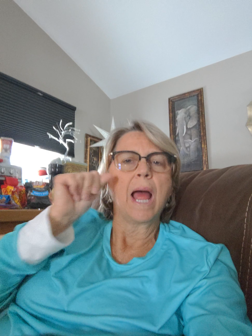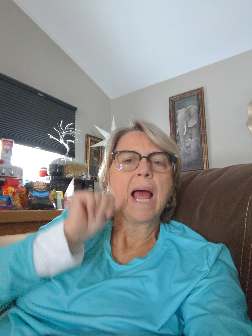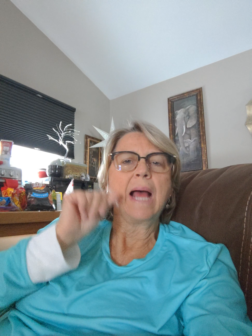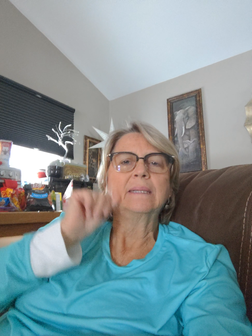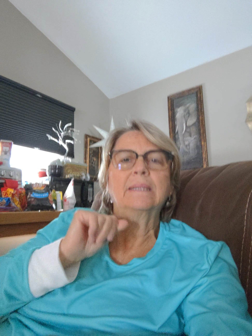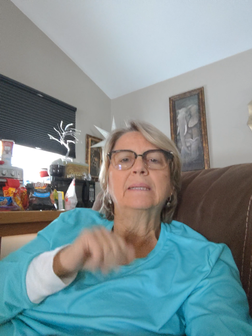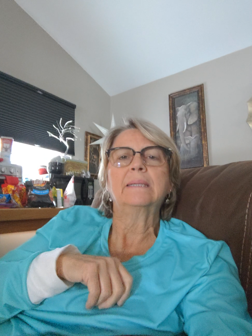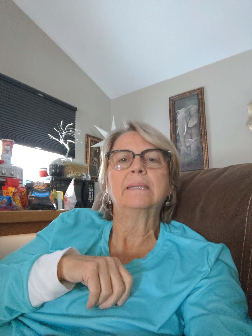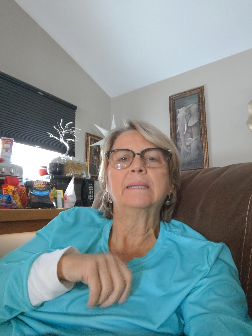aunt